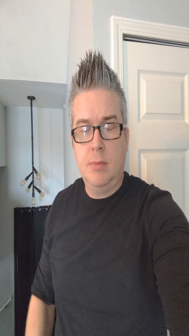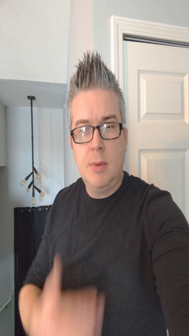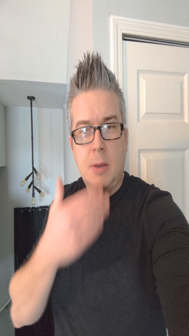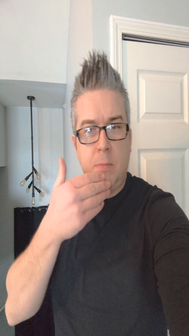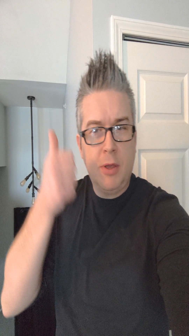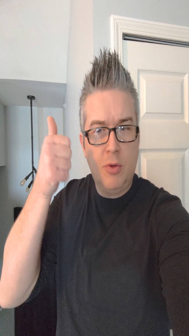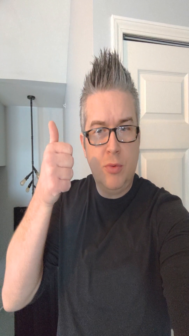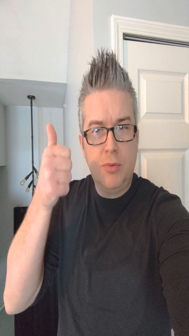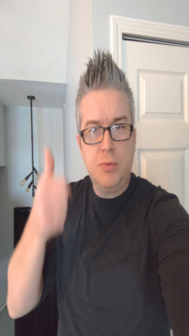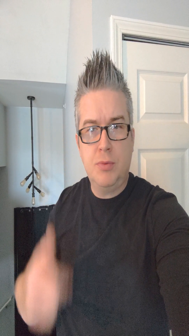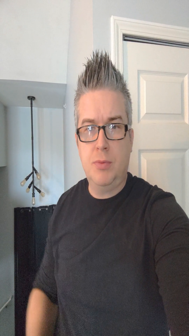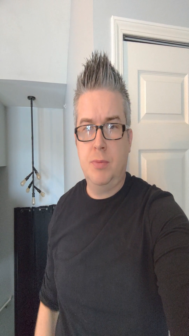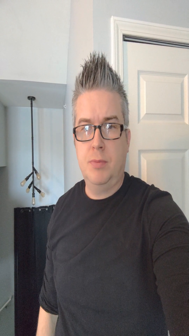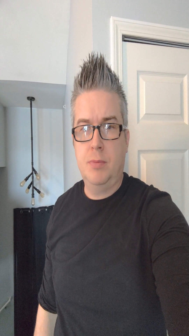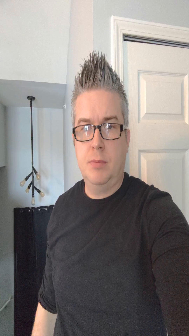better